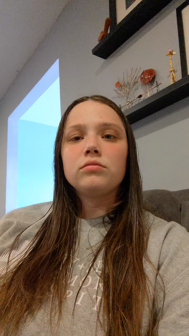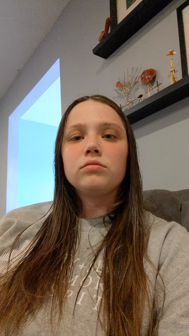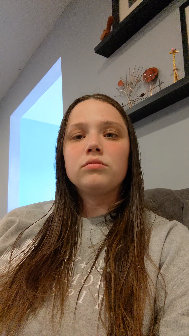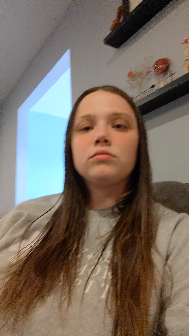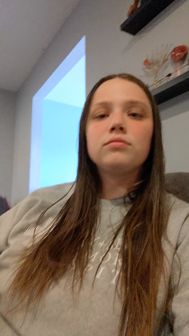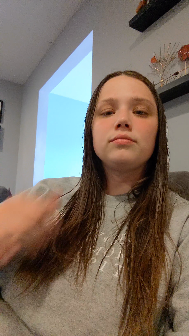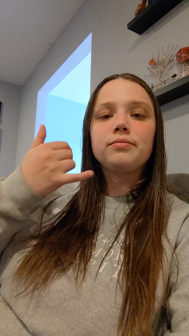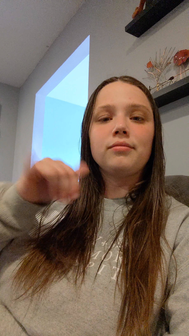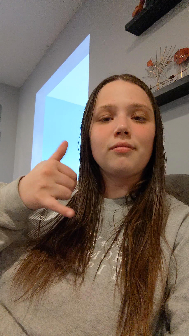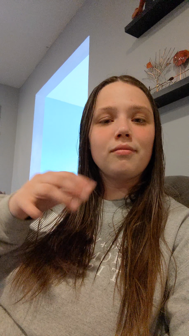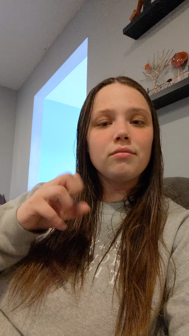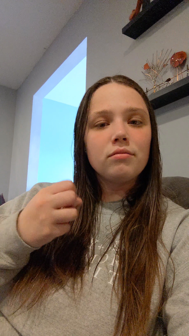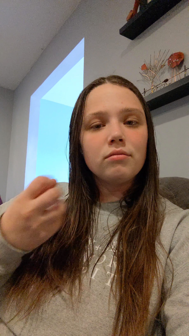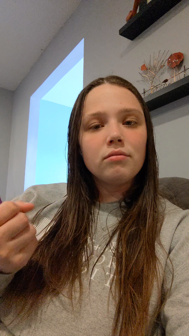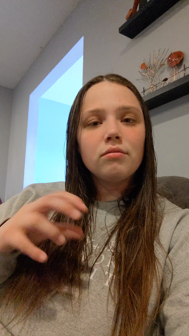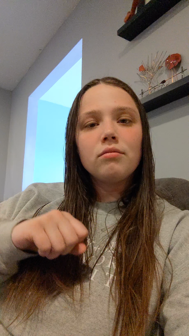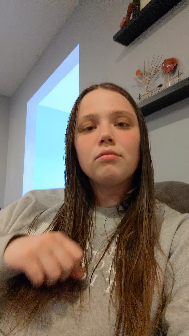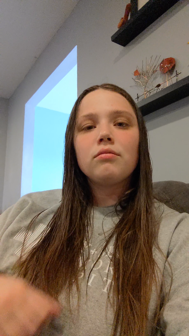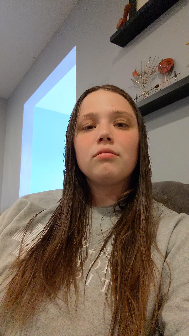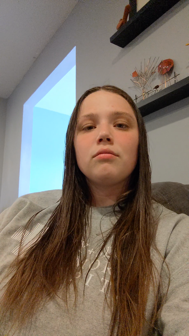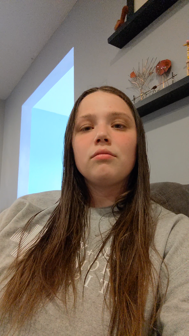play dough